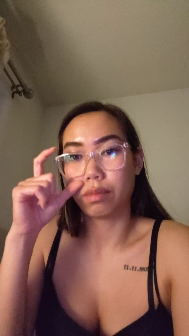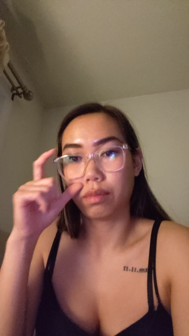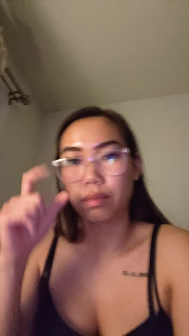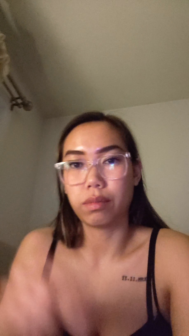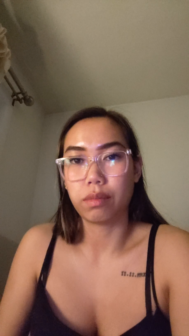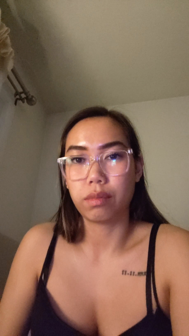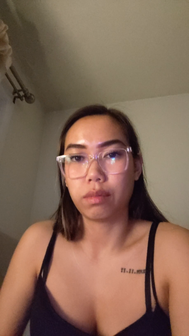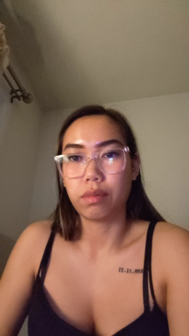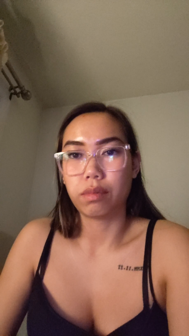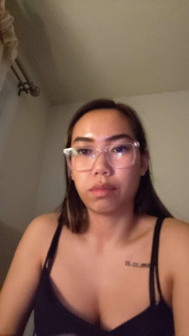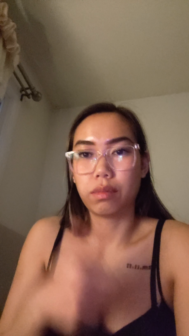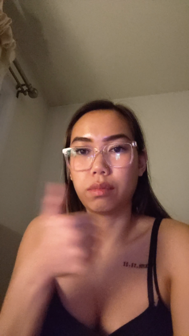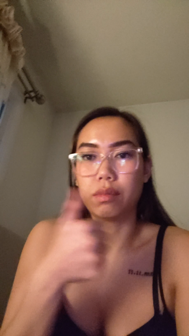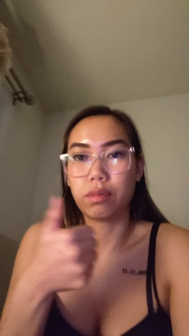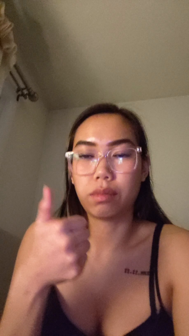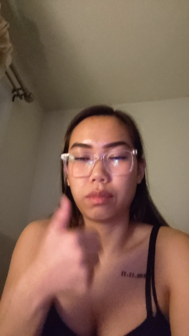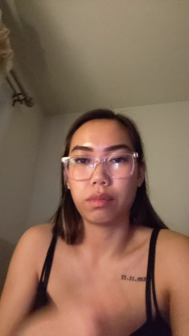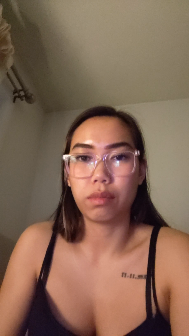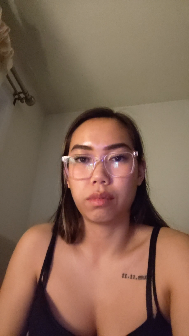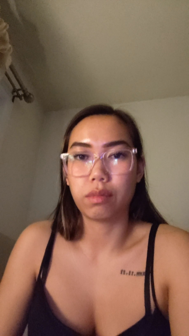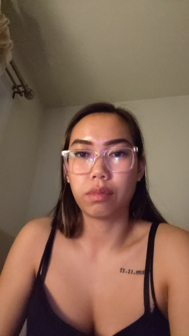game